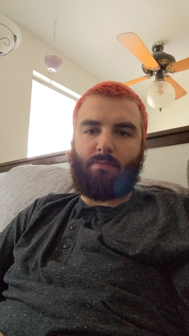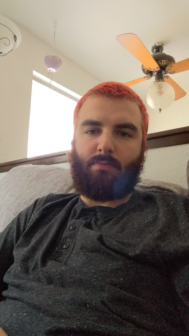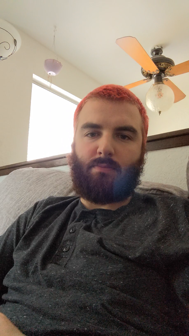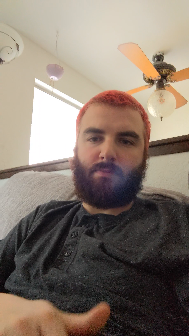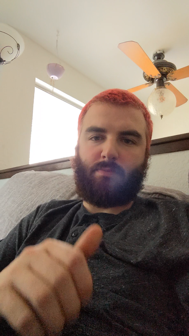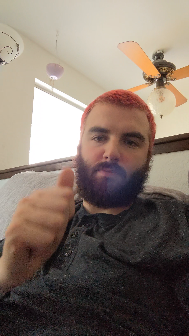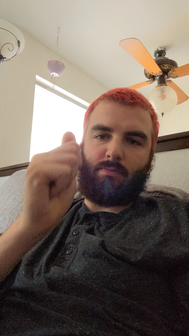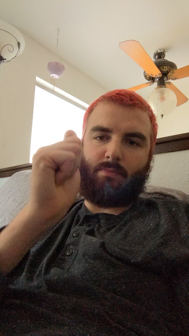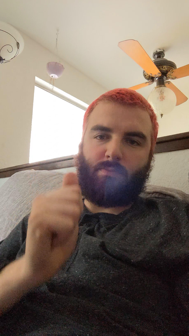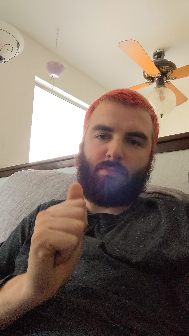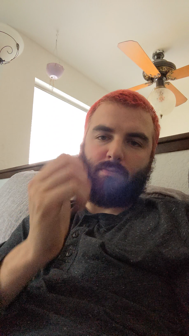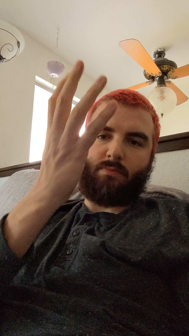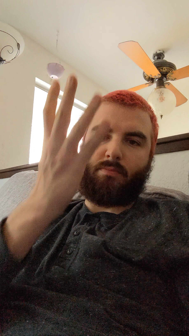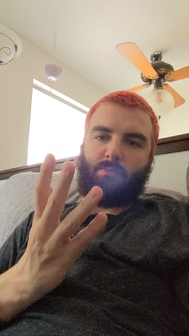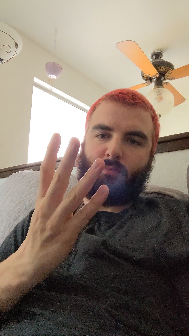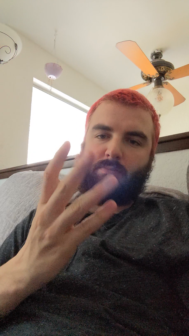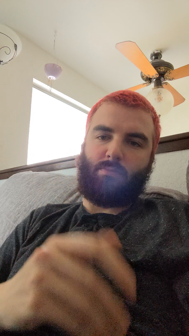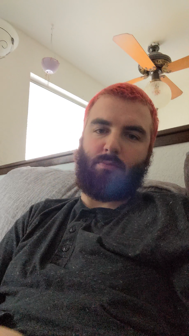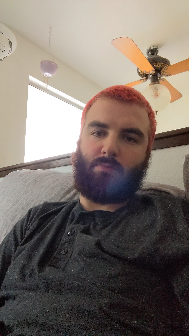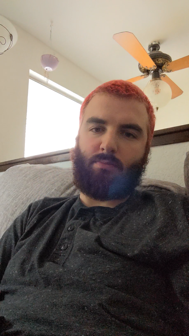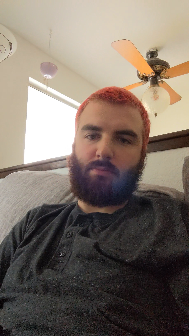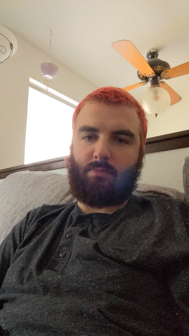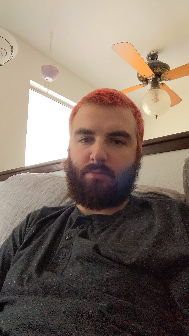gloves